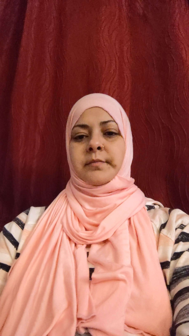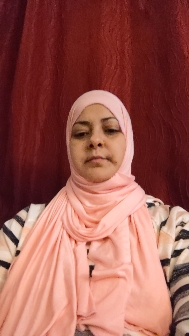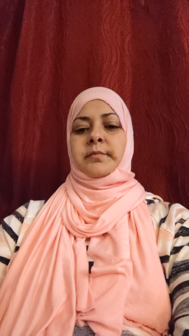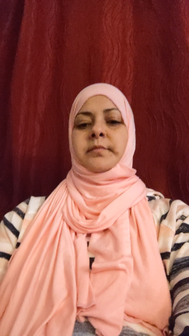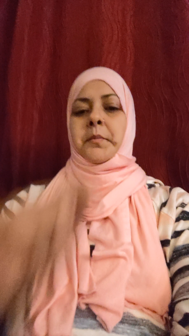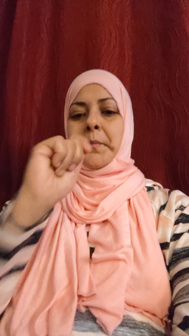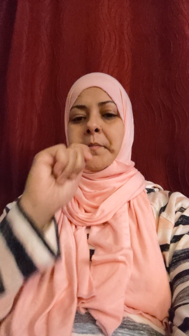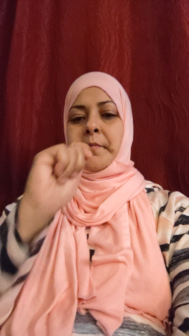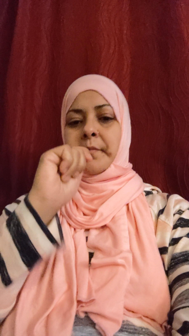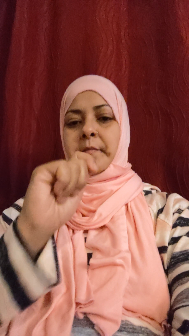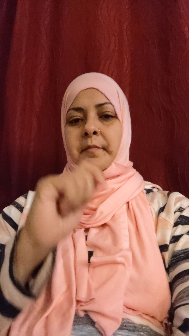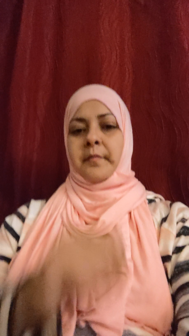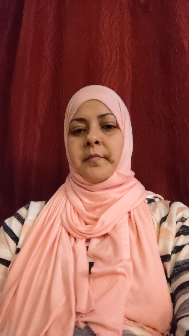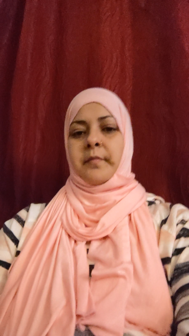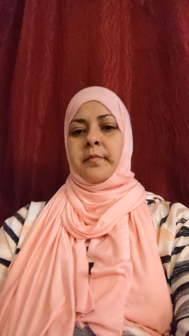popsicle